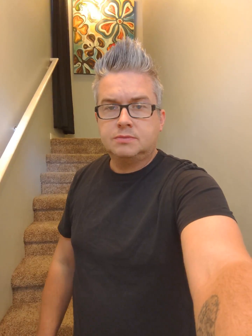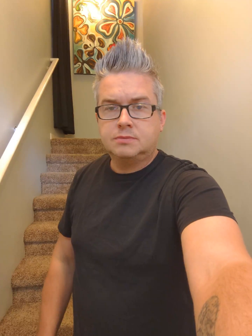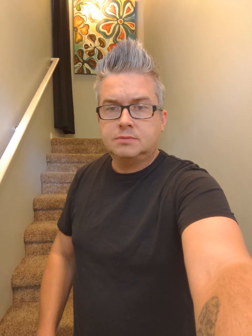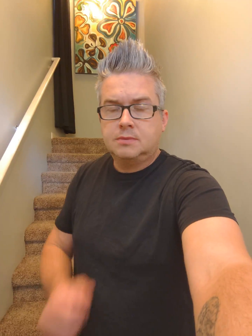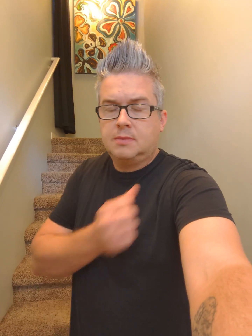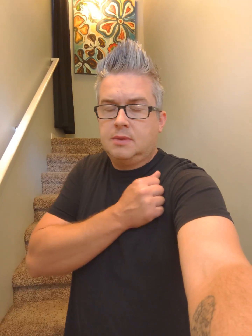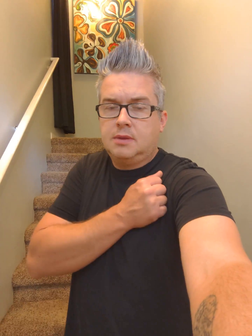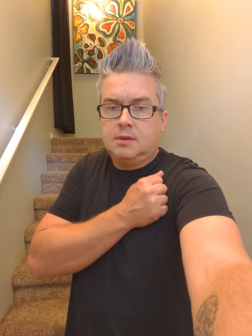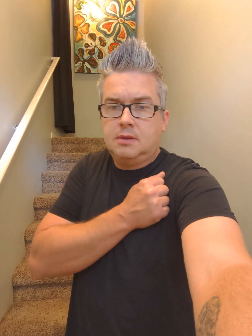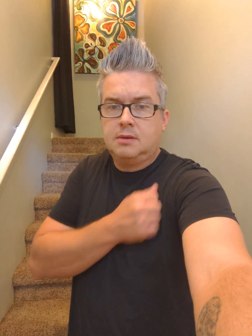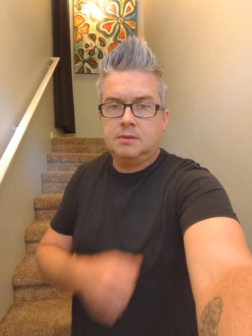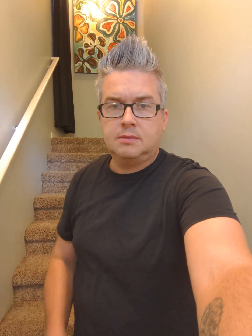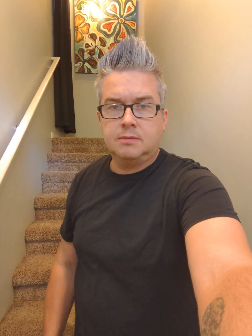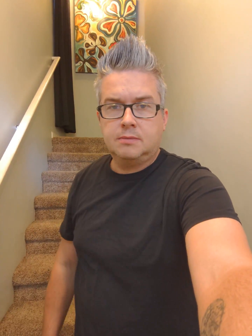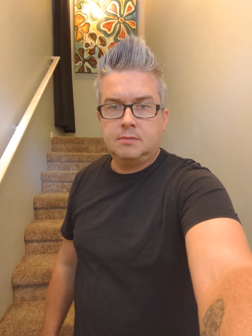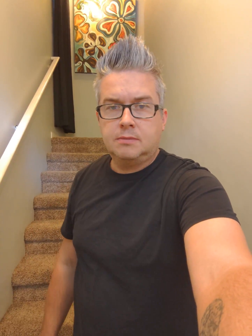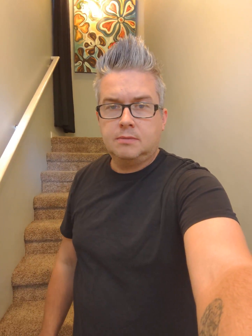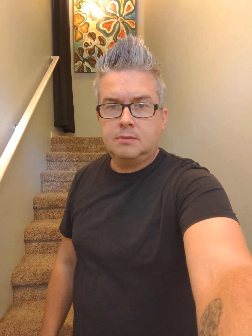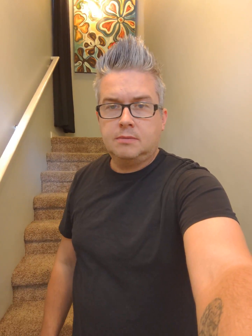love